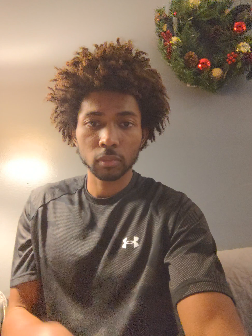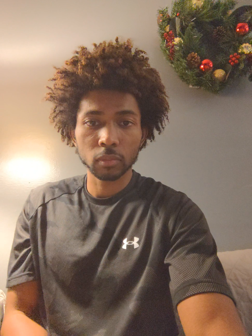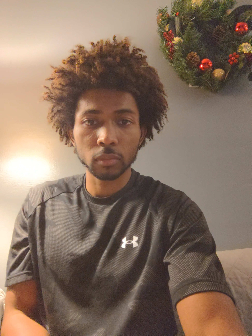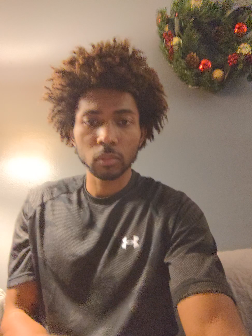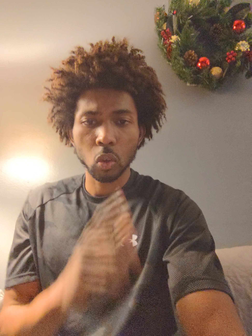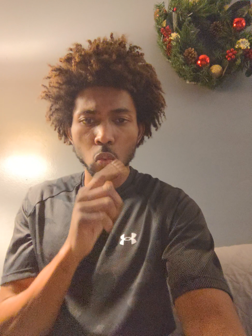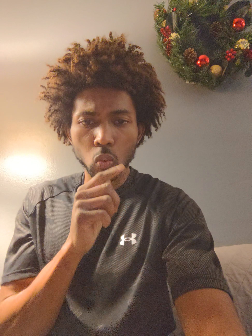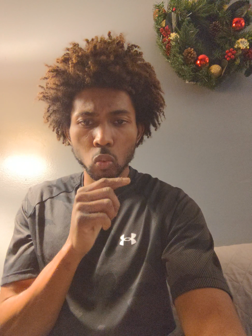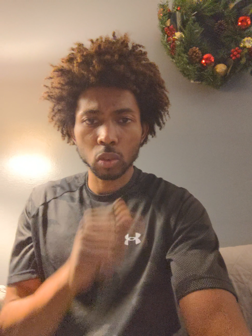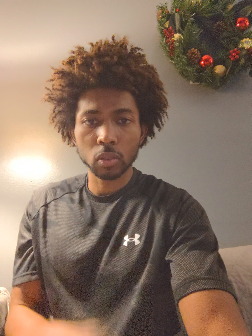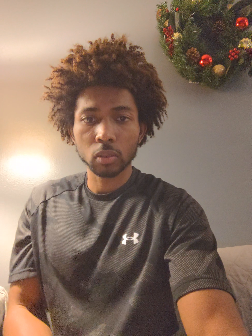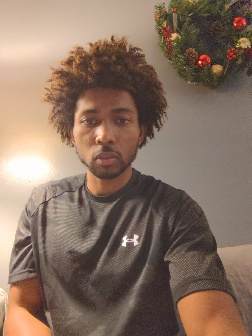who